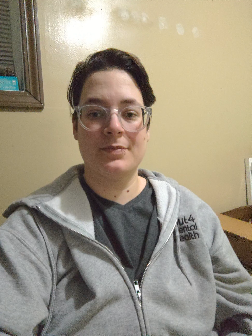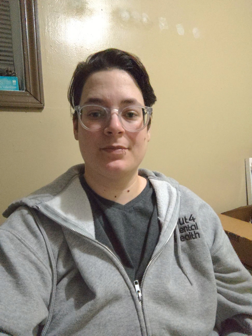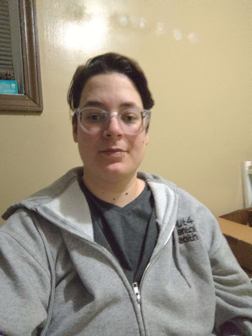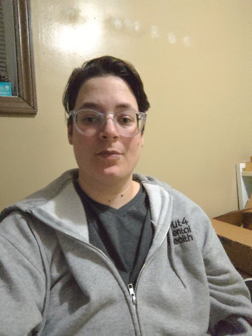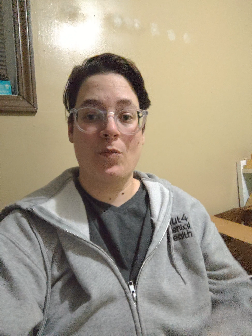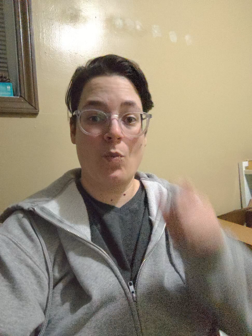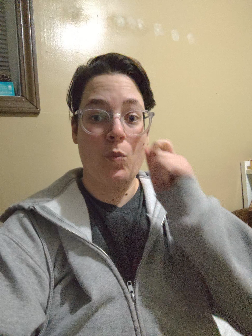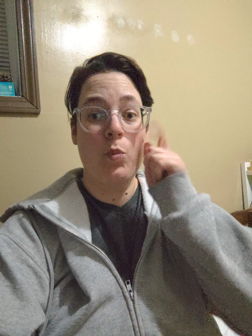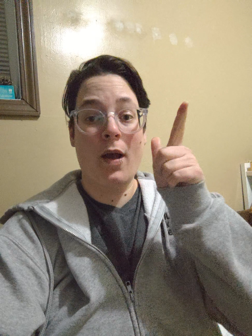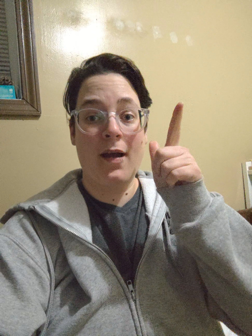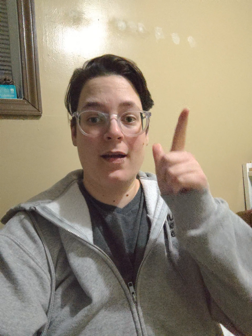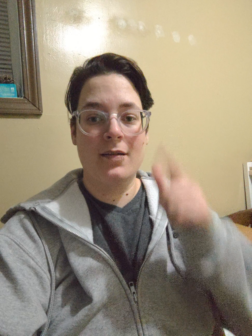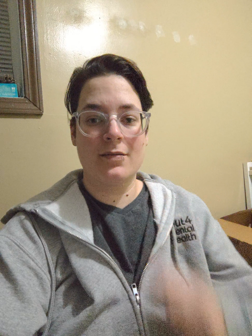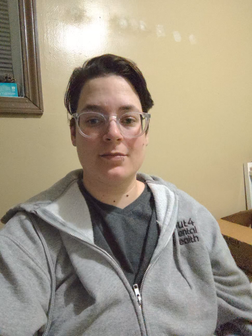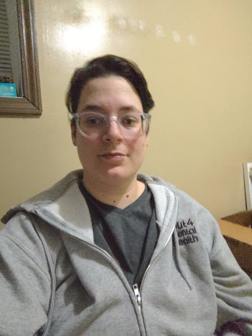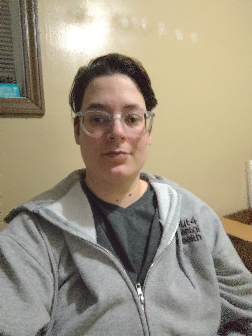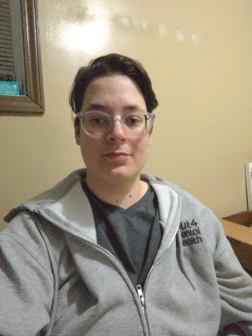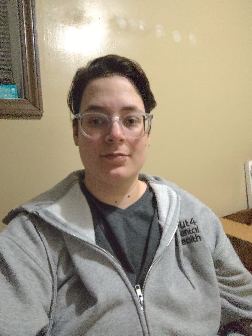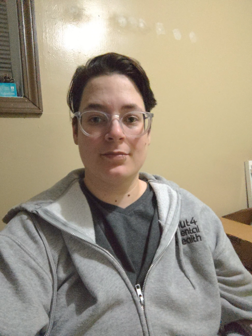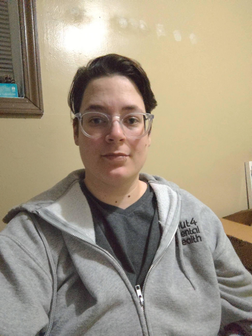awake